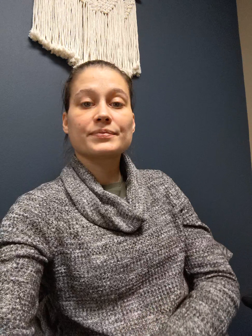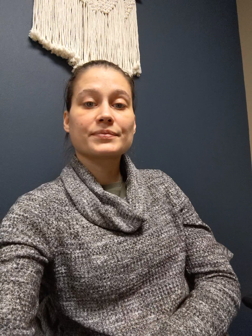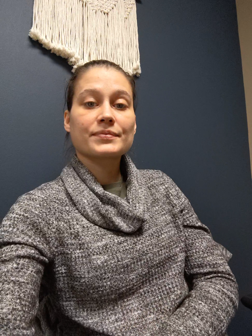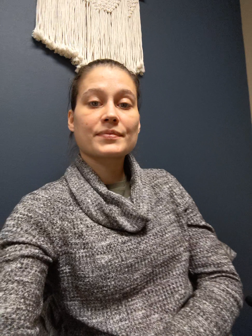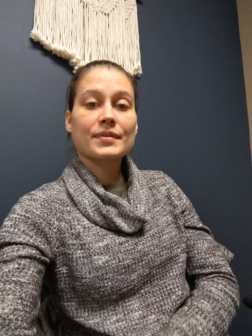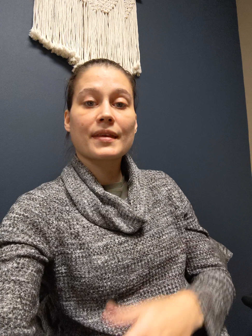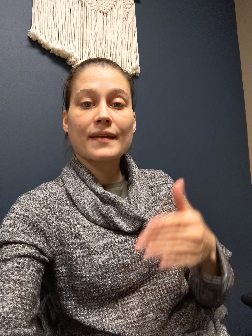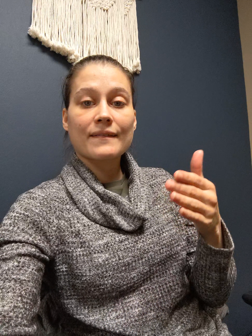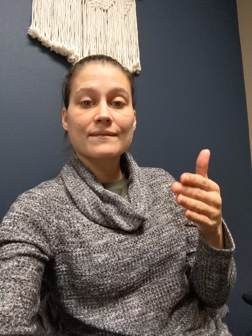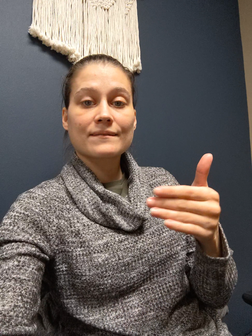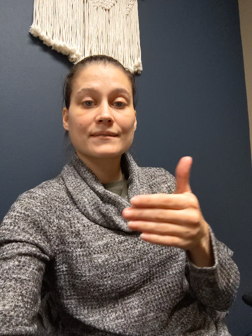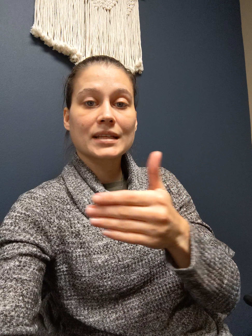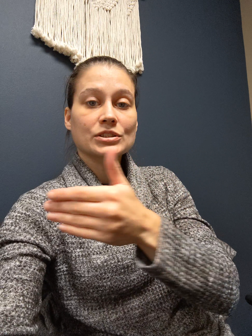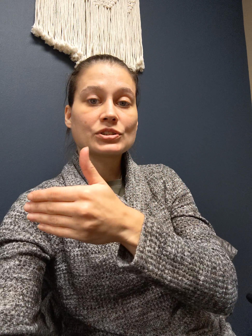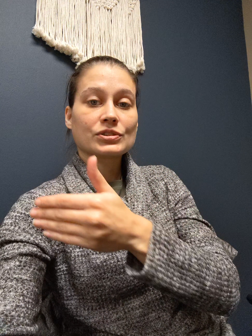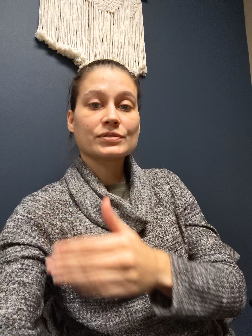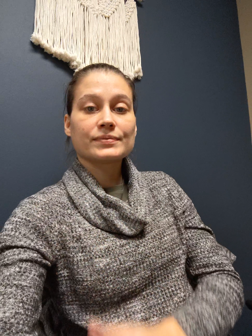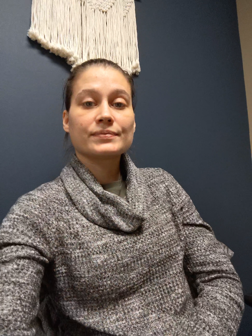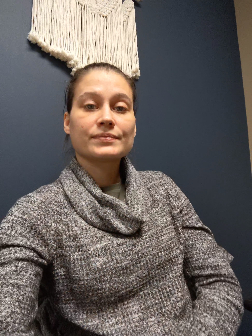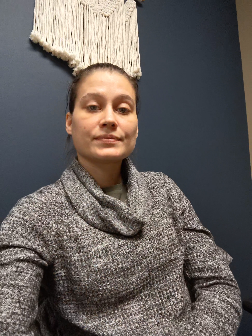fish